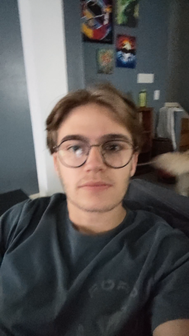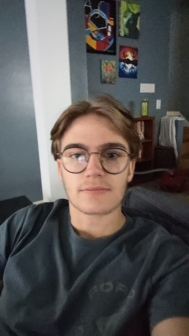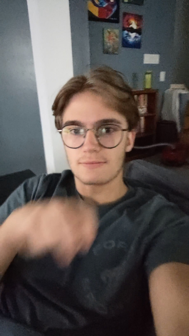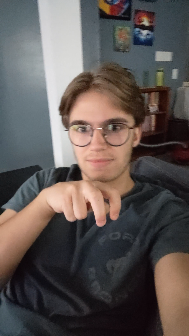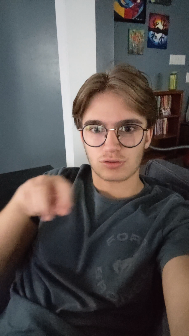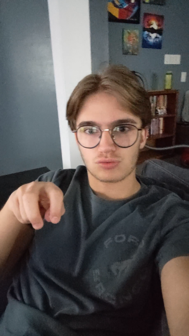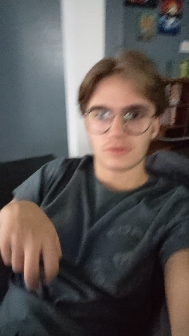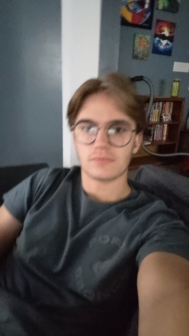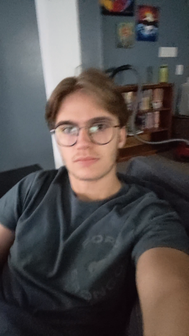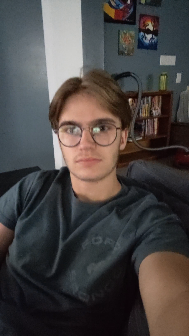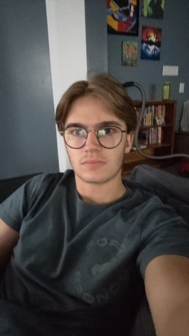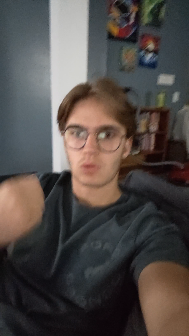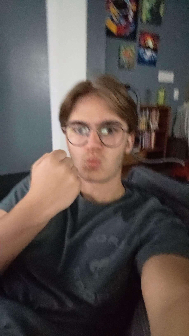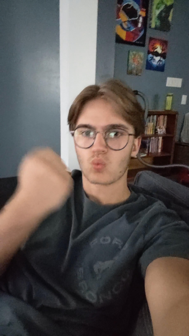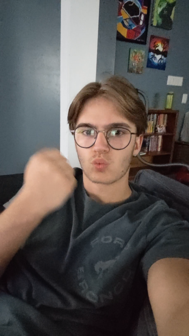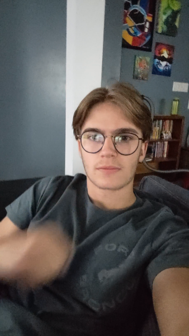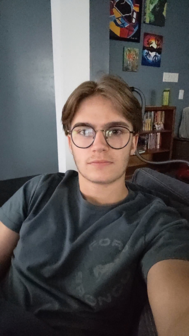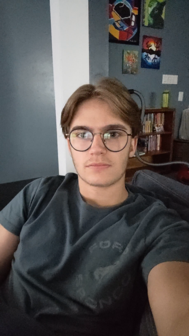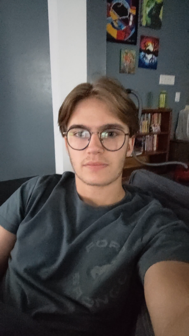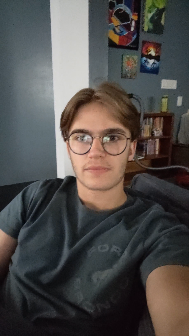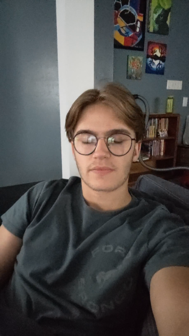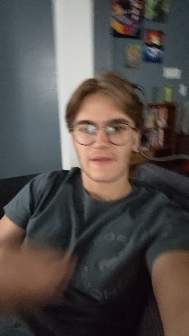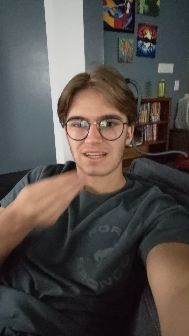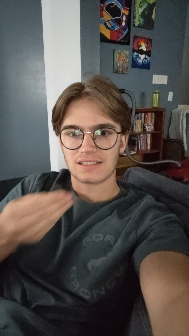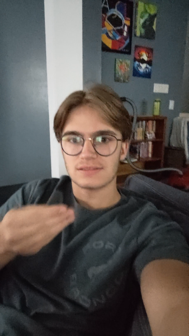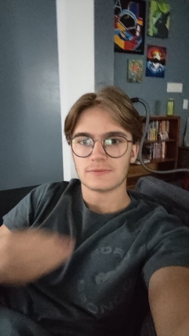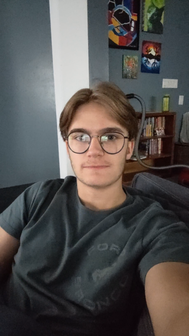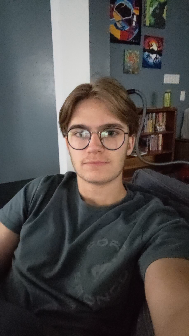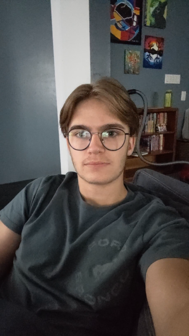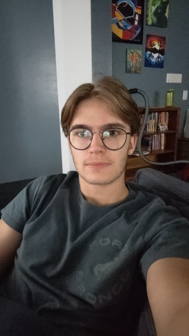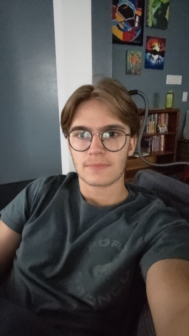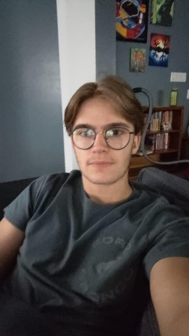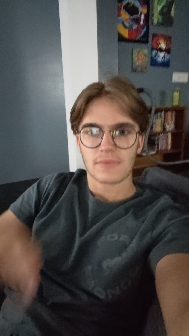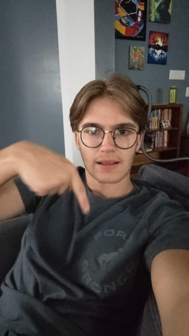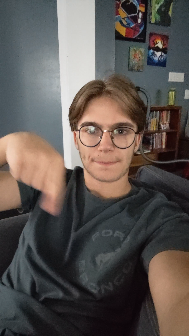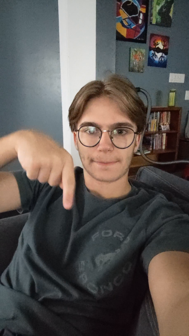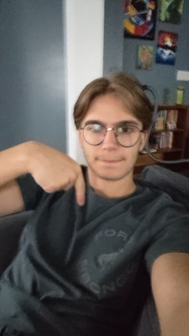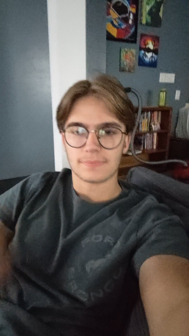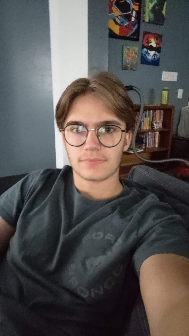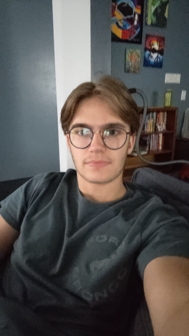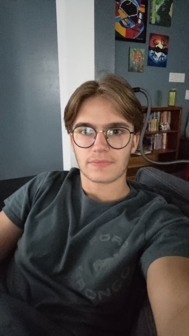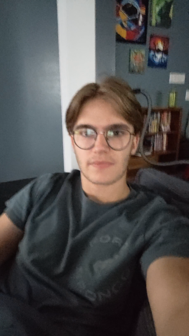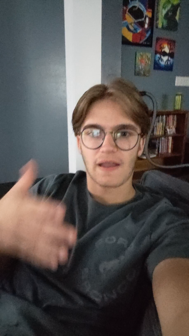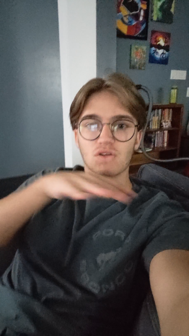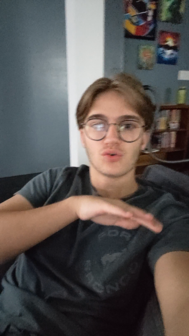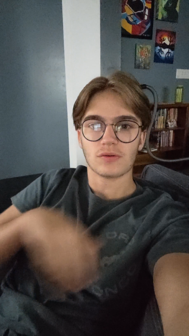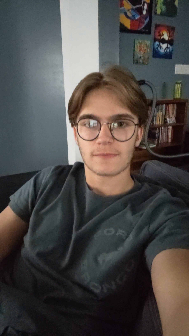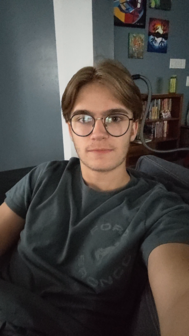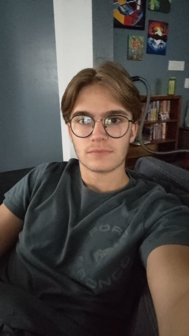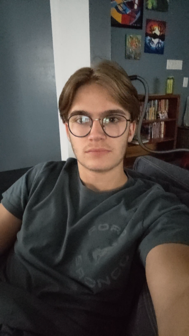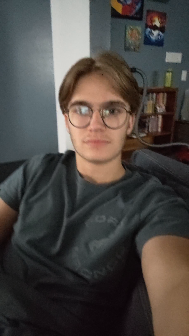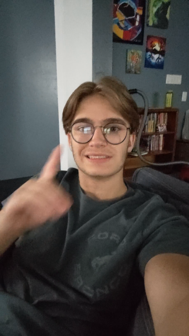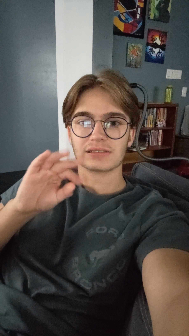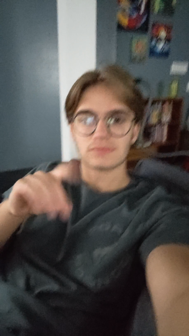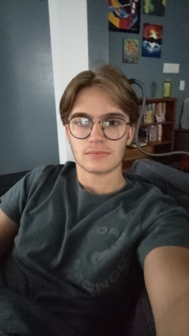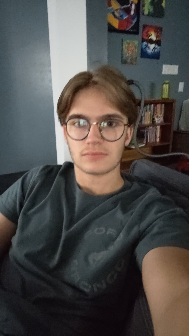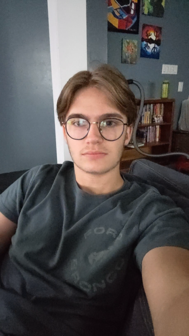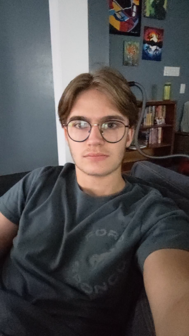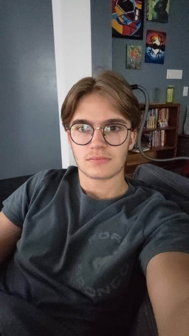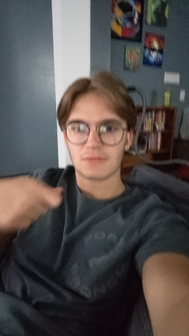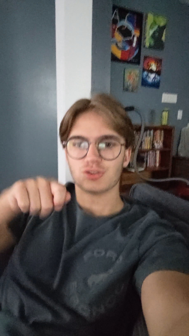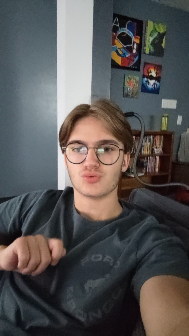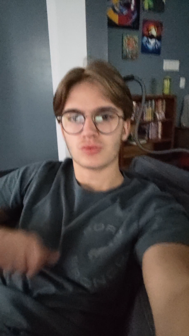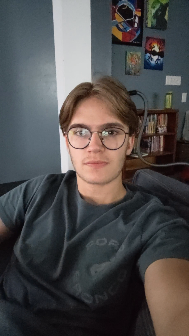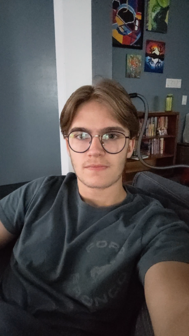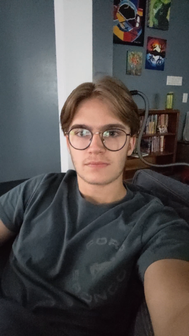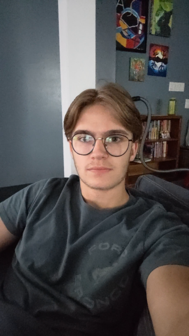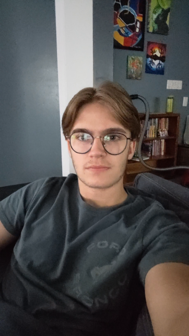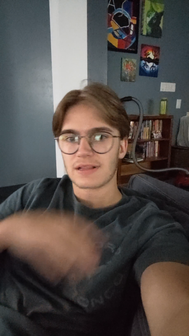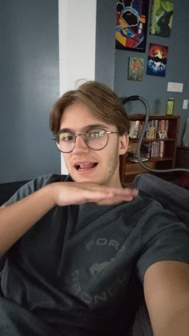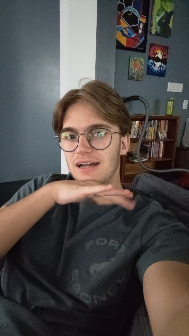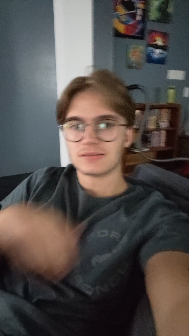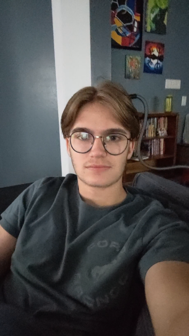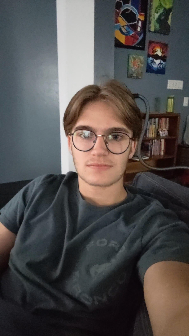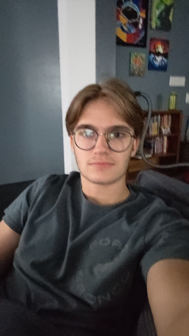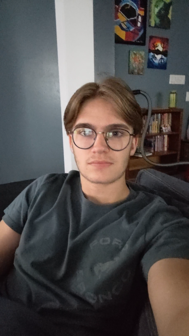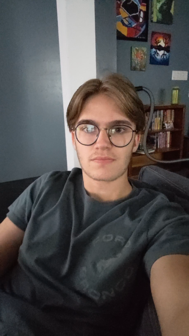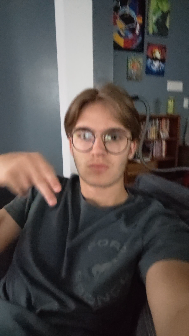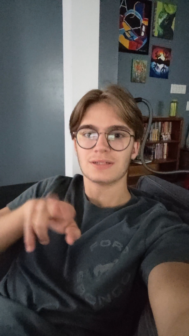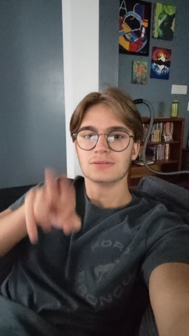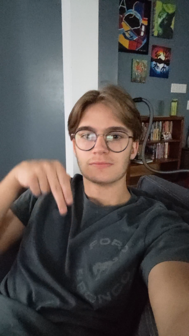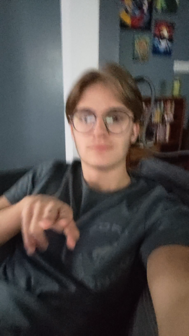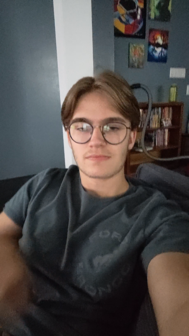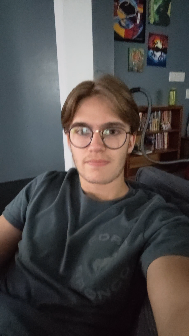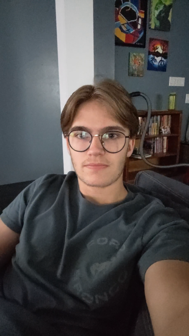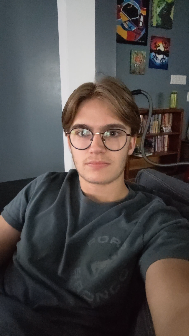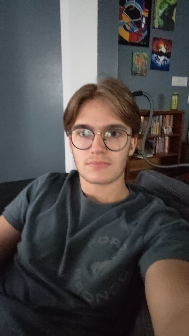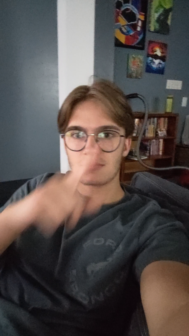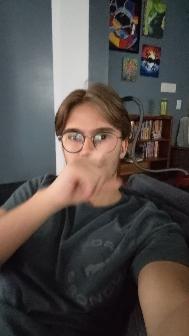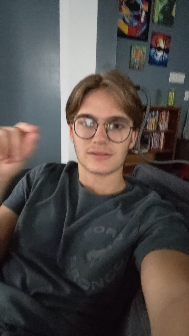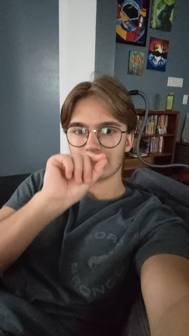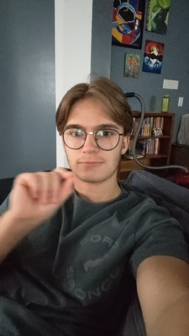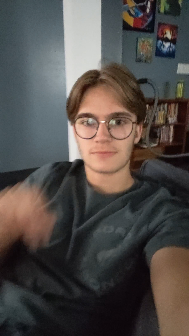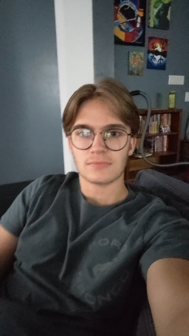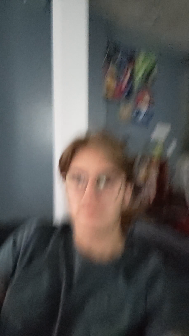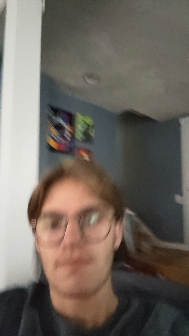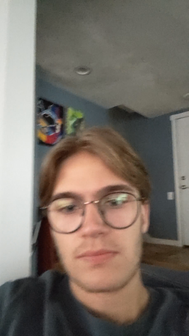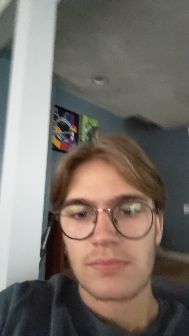bench